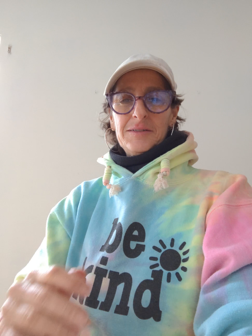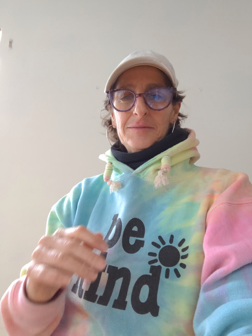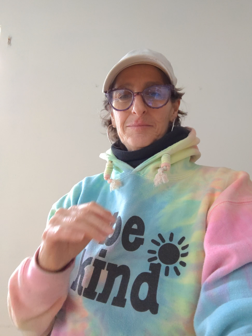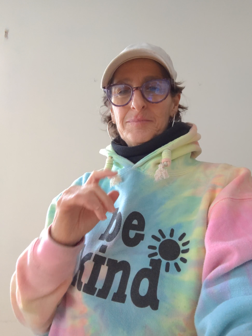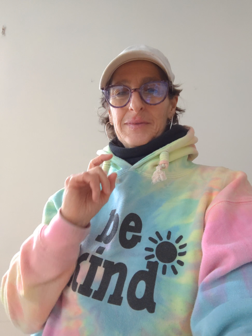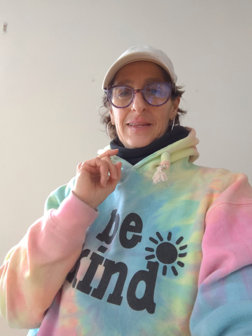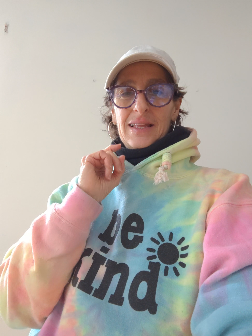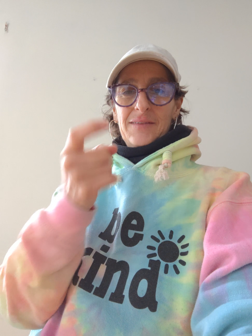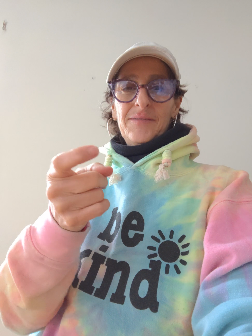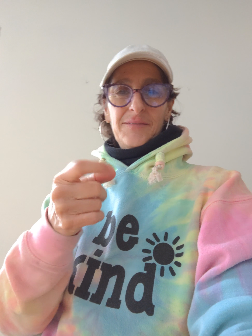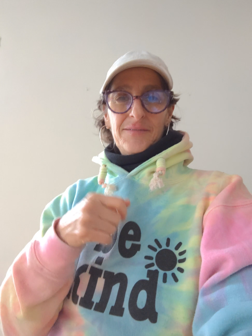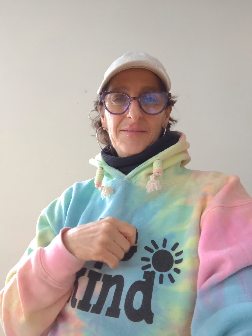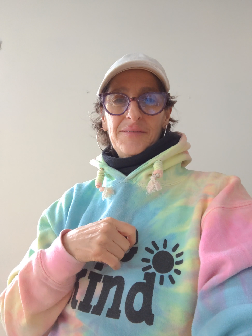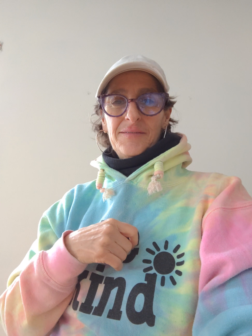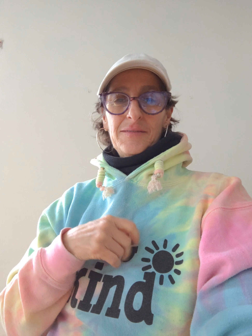gift